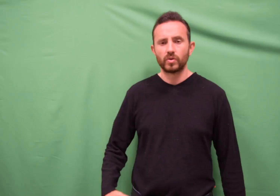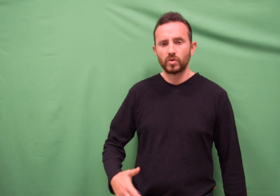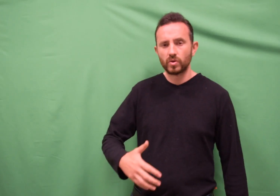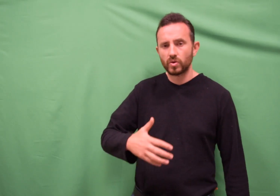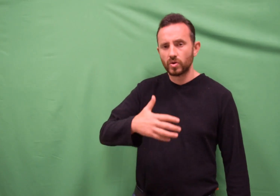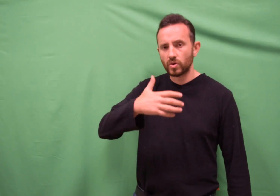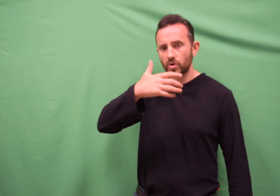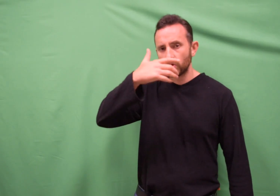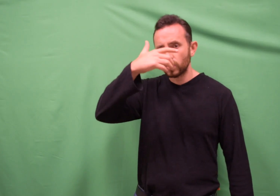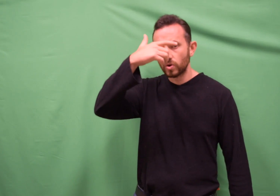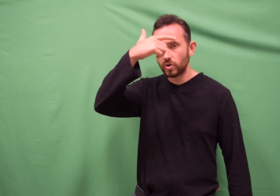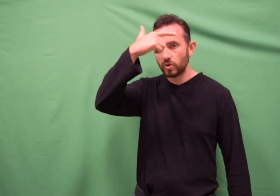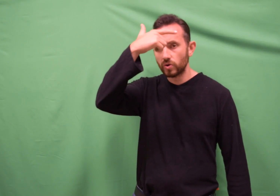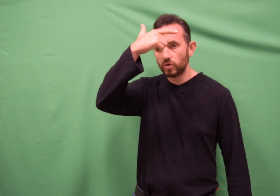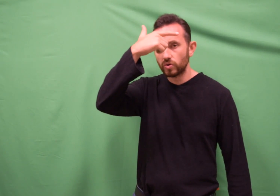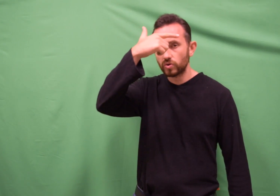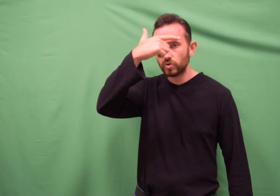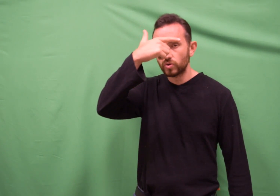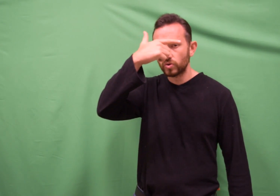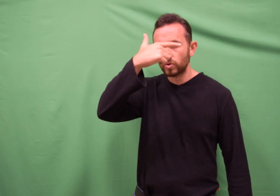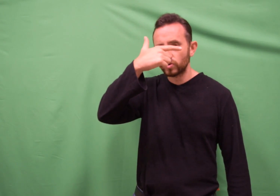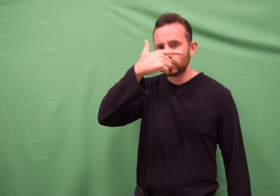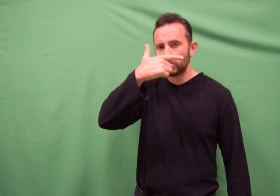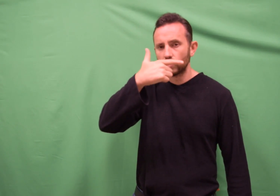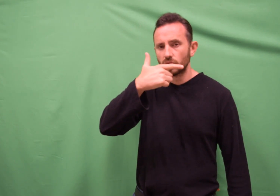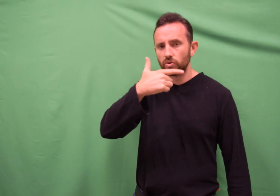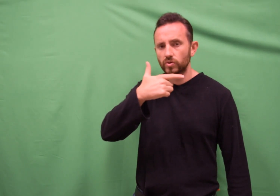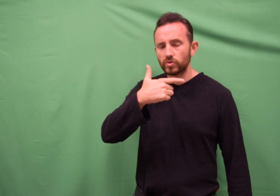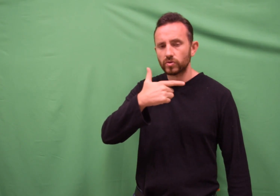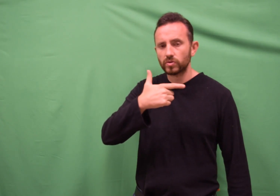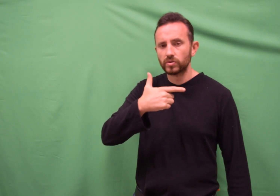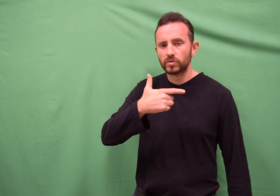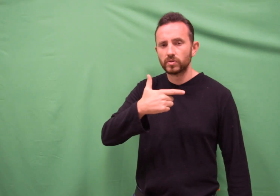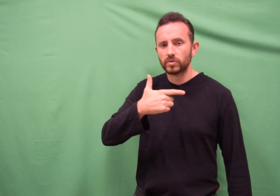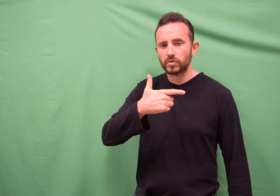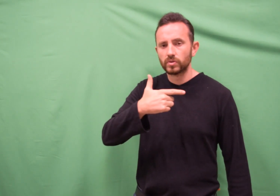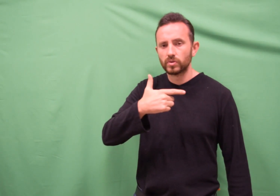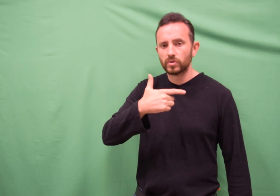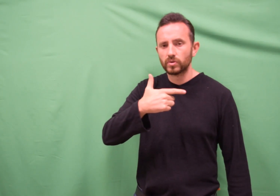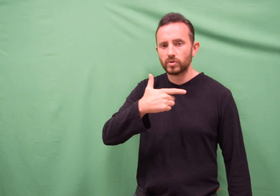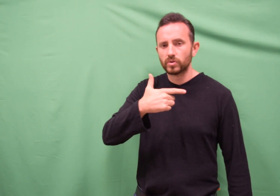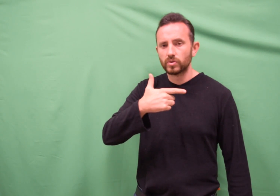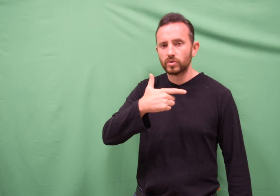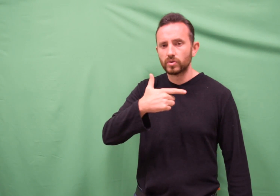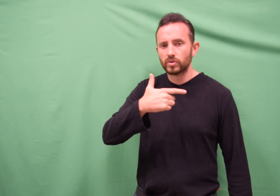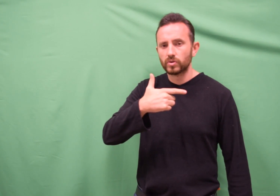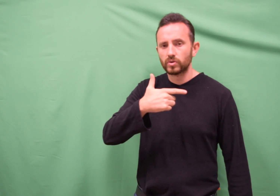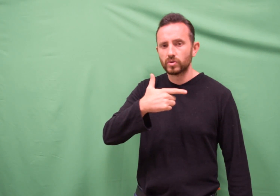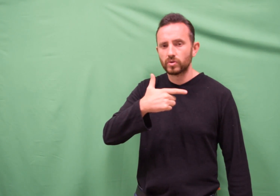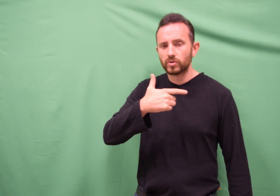noche